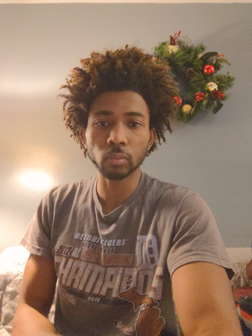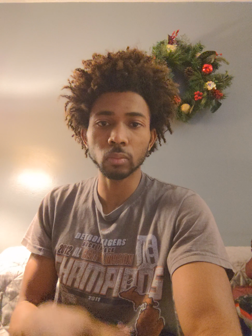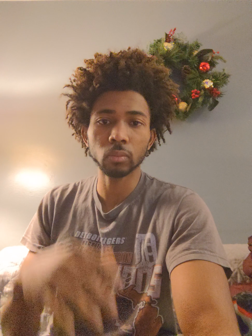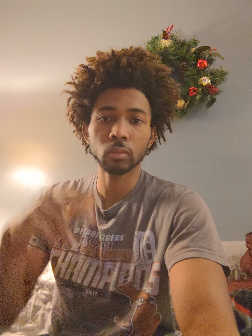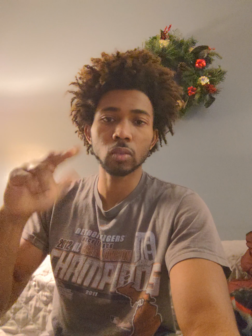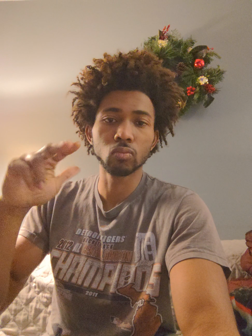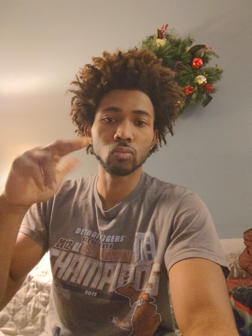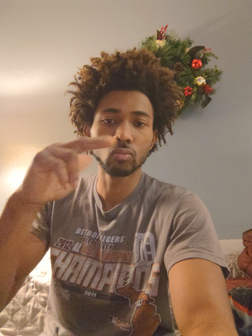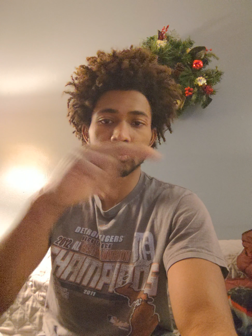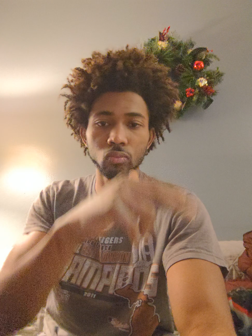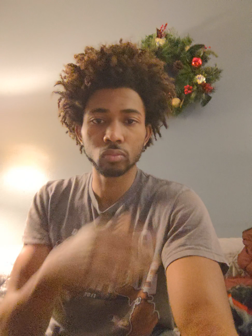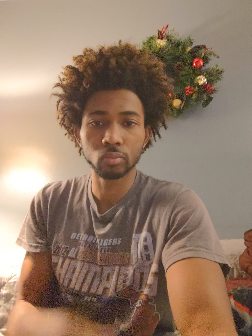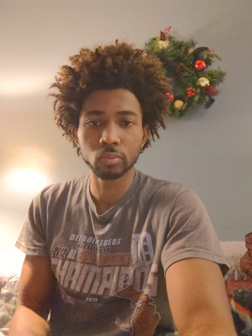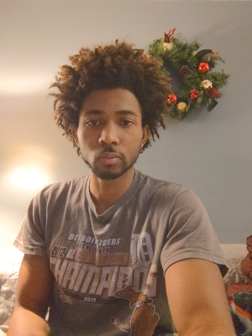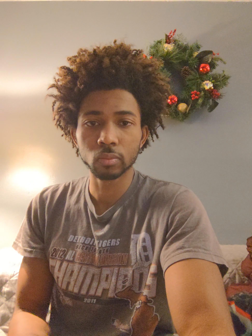helicopter